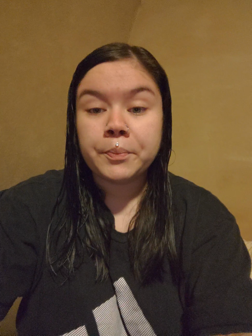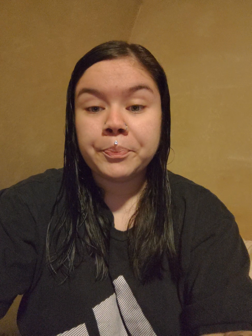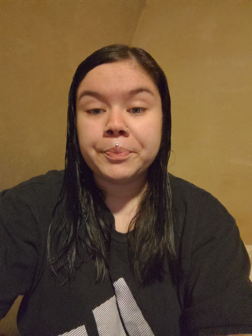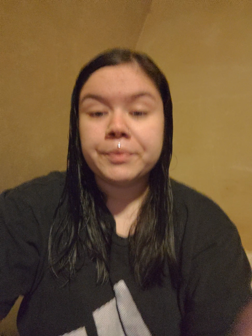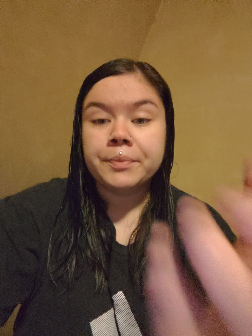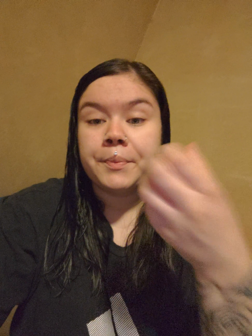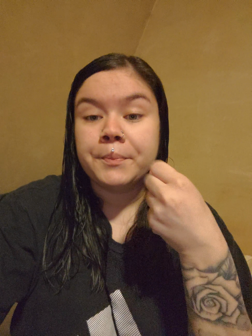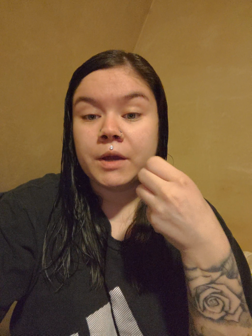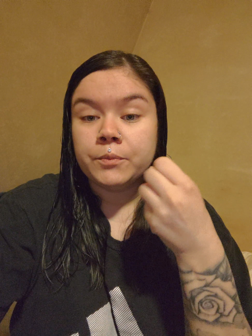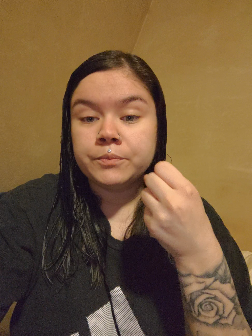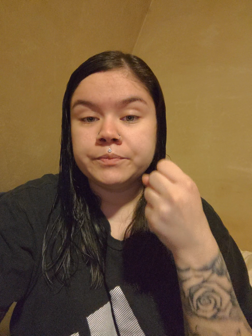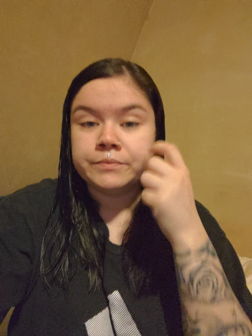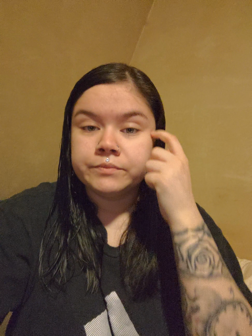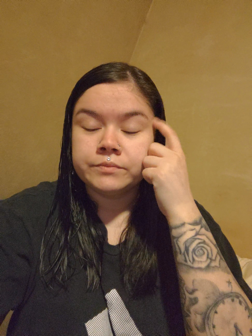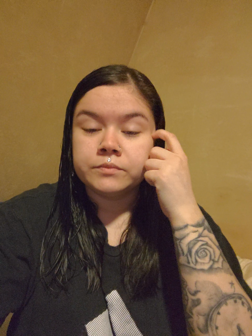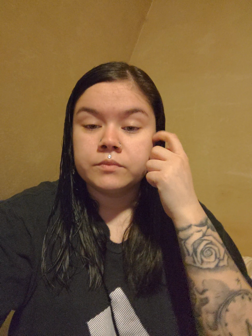milk